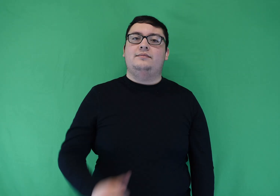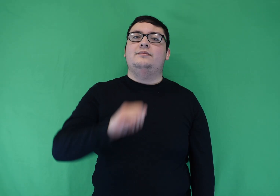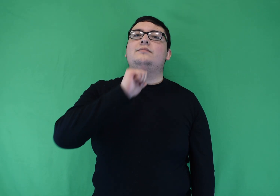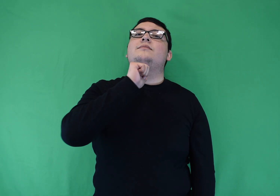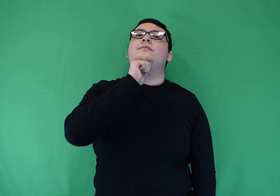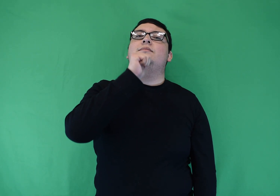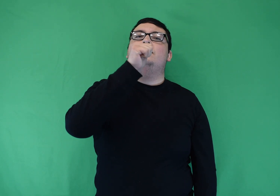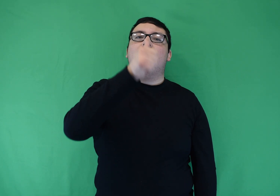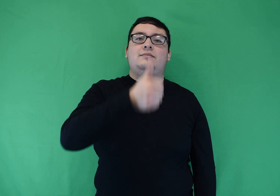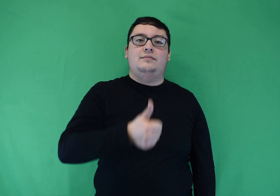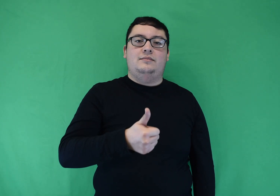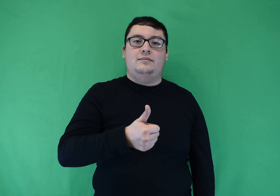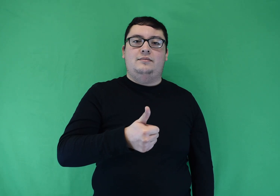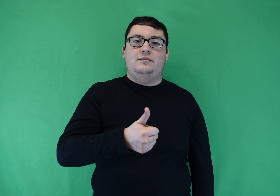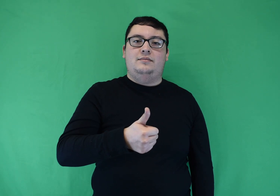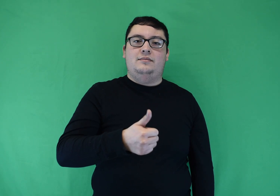nada